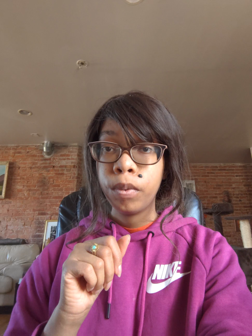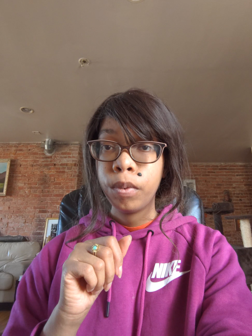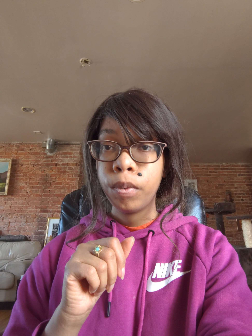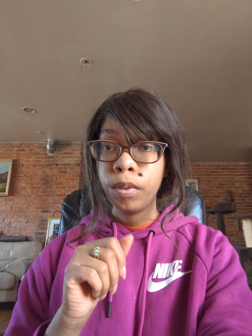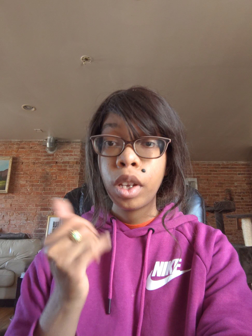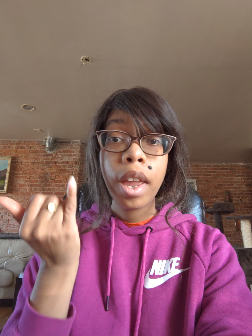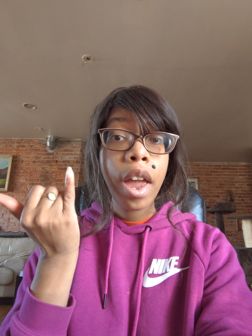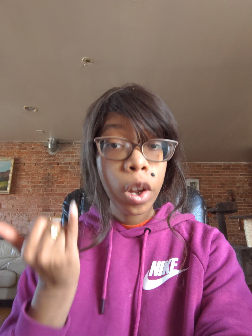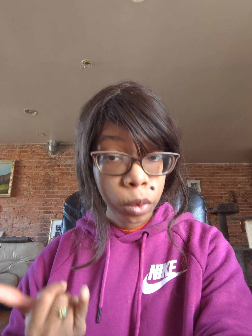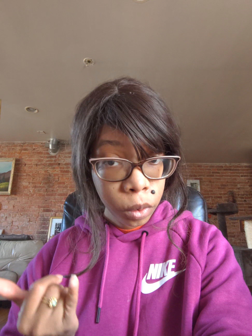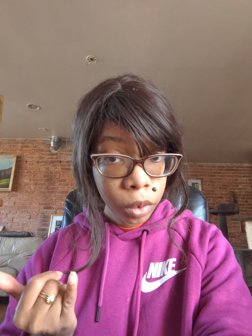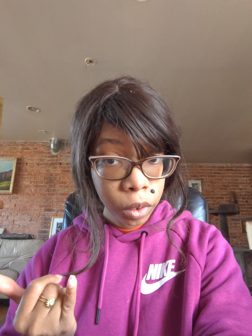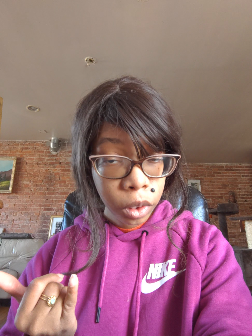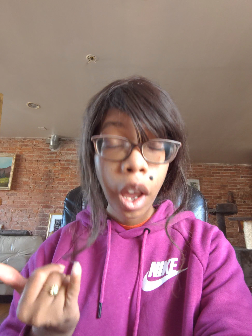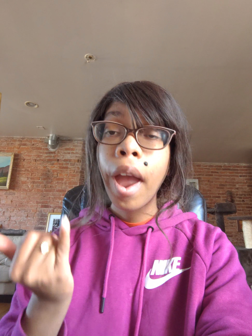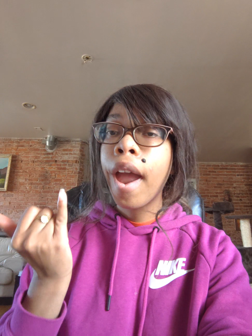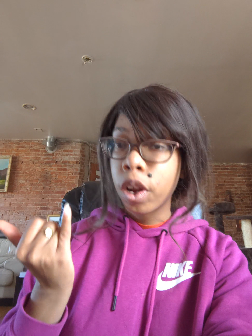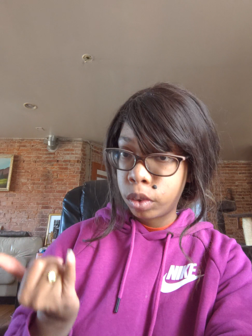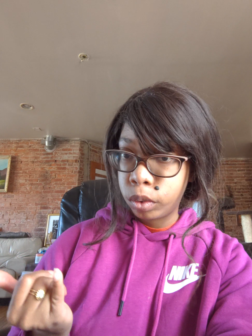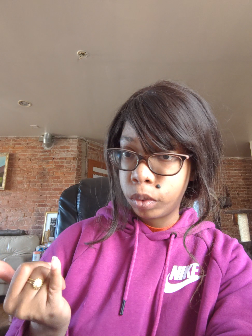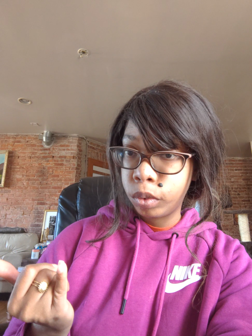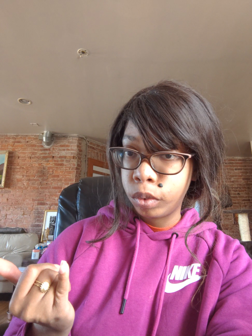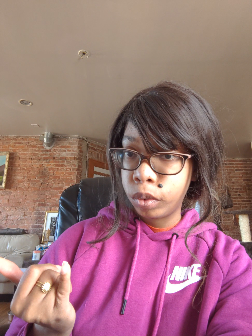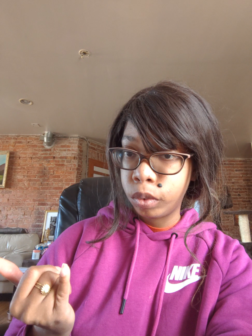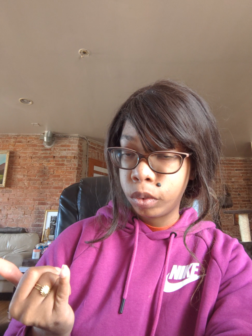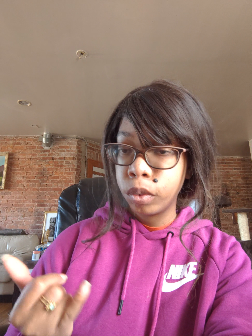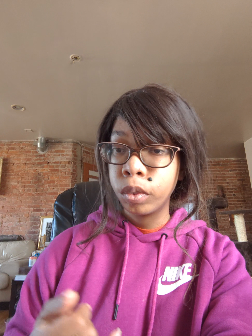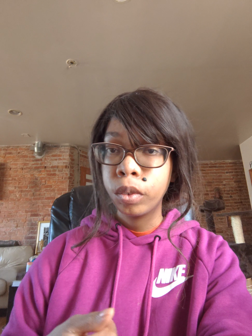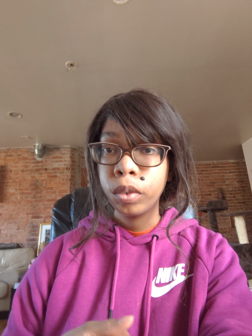now